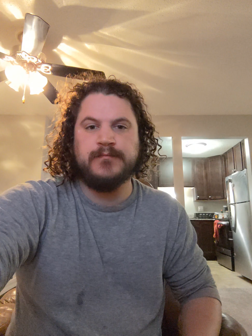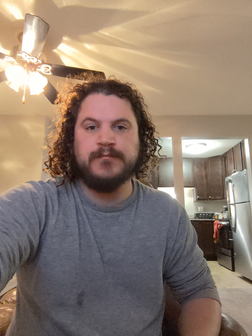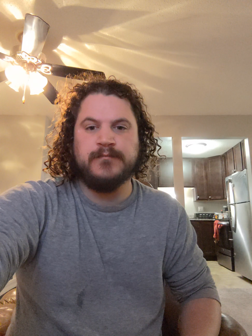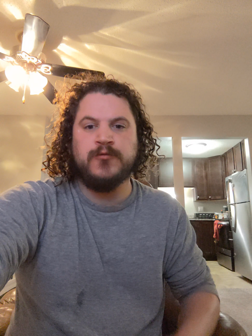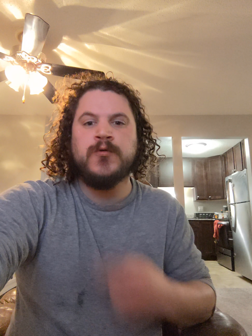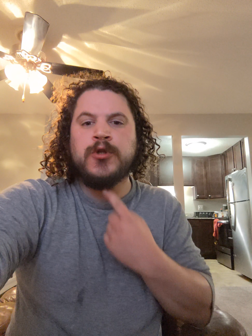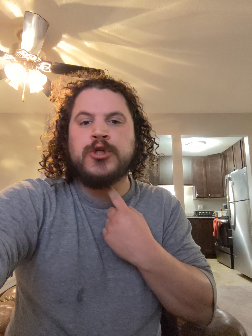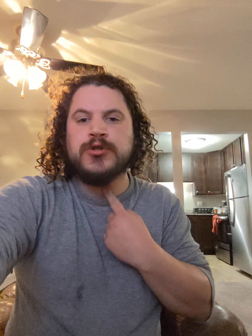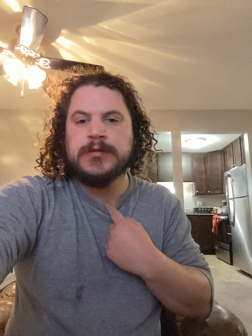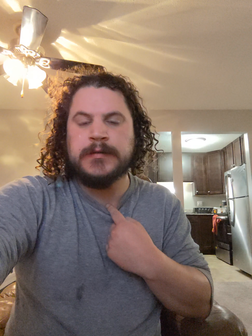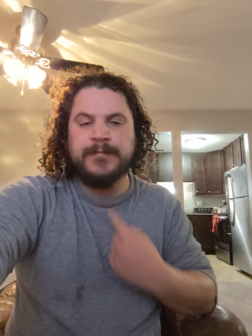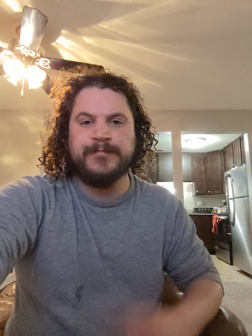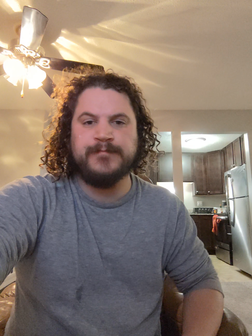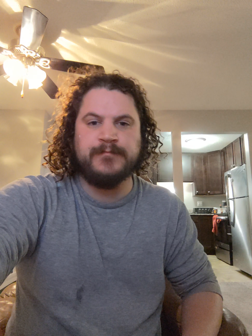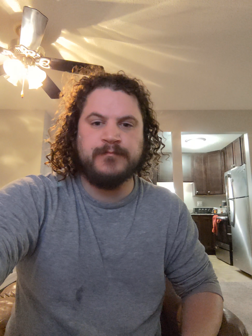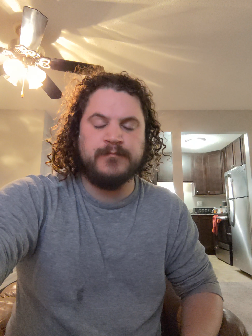thirsty